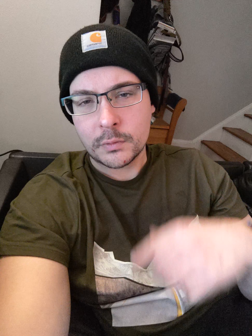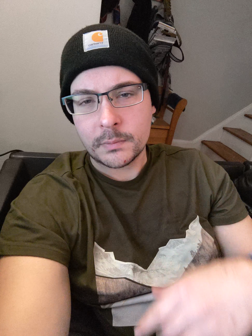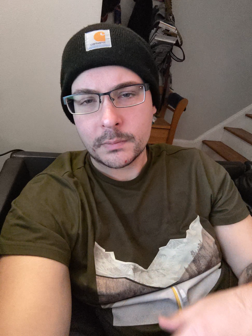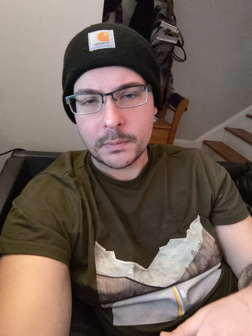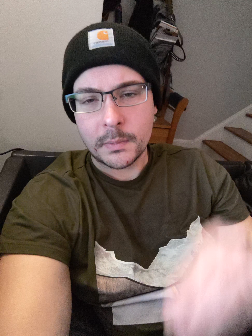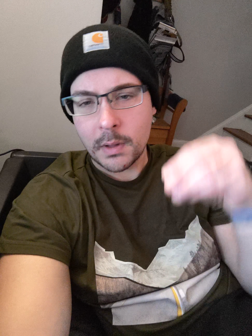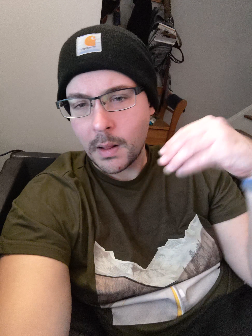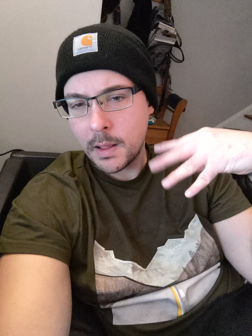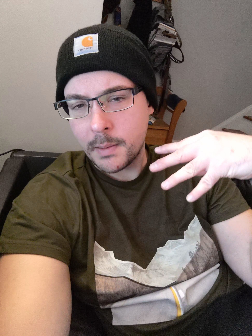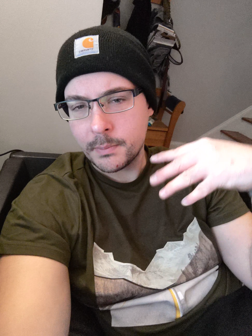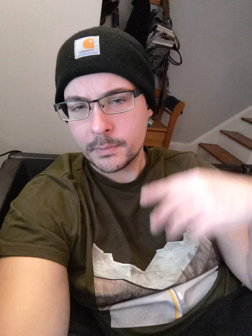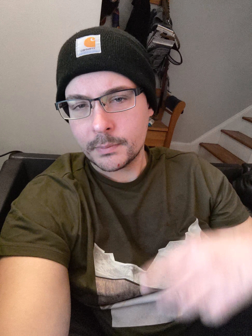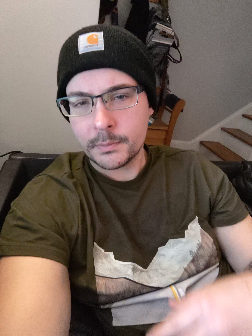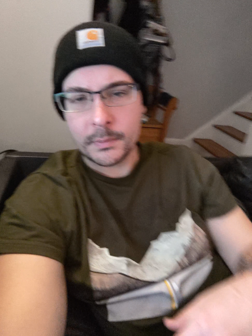lamp